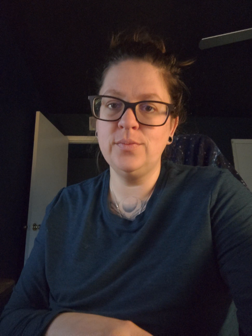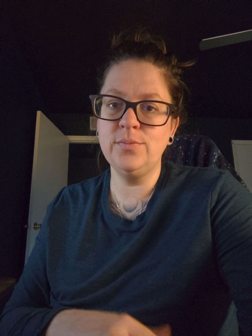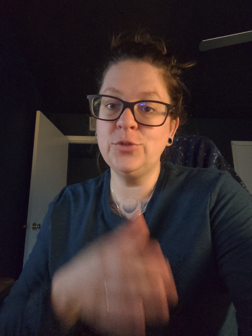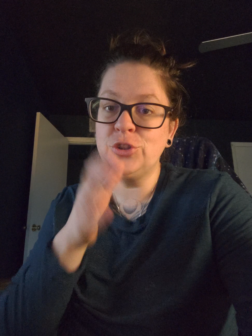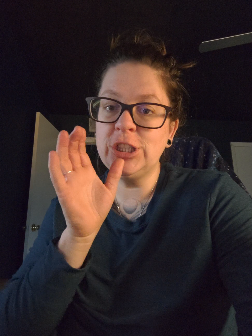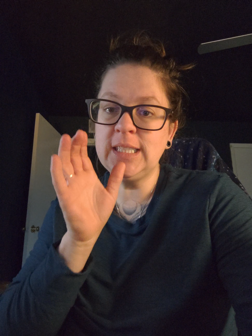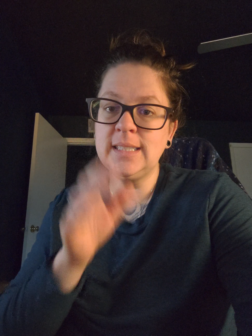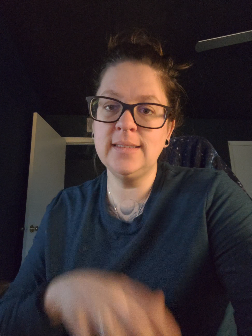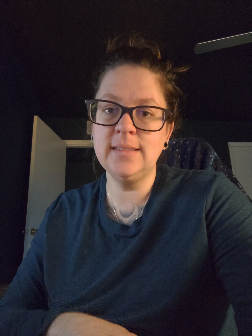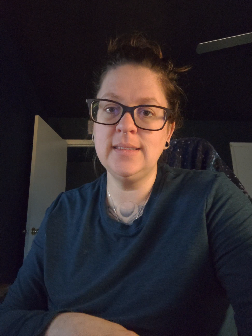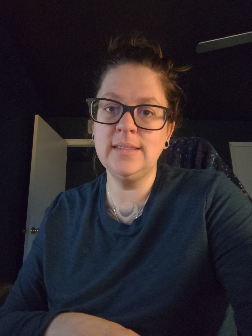drink